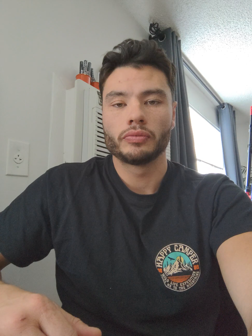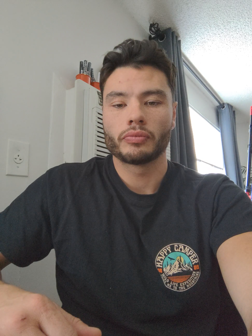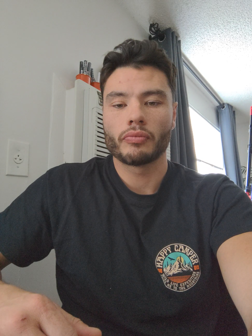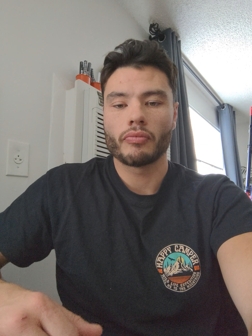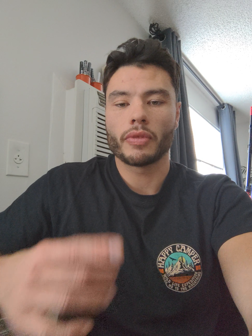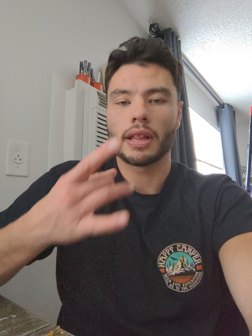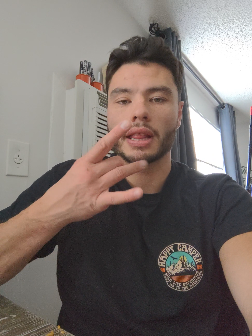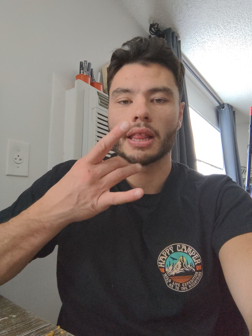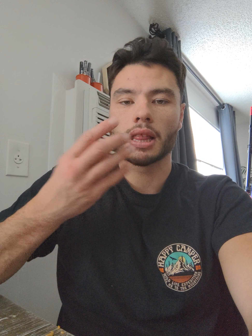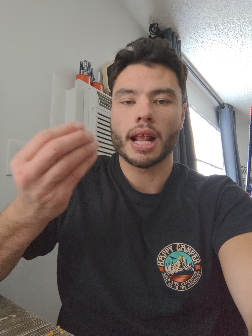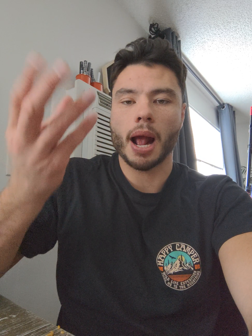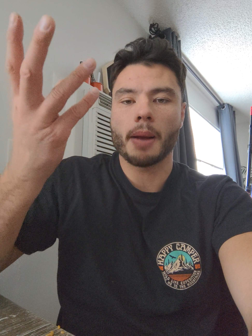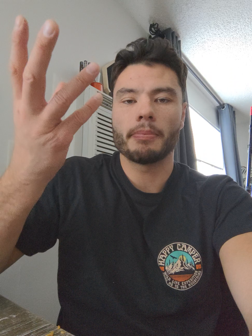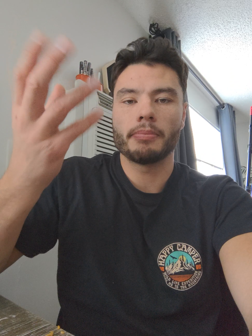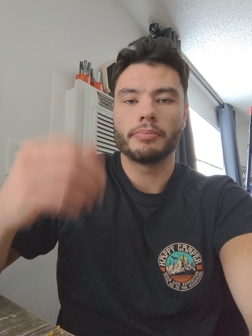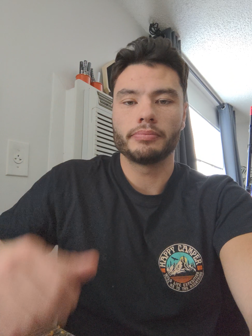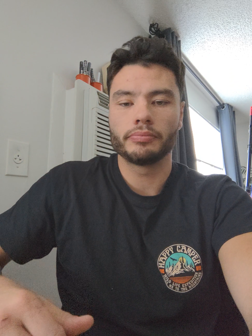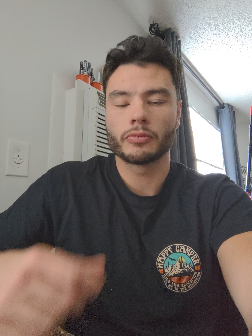lamp